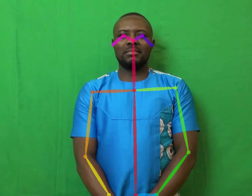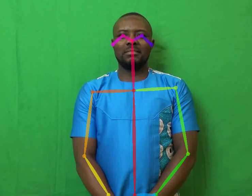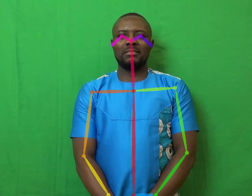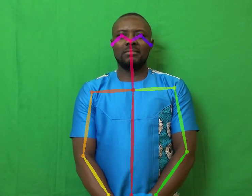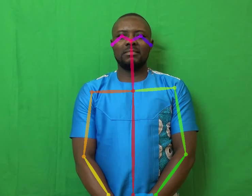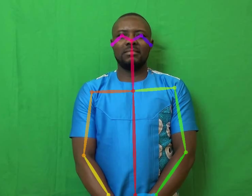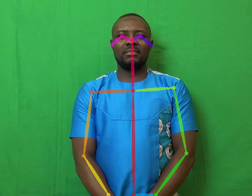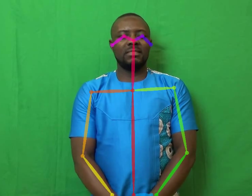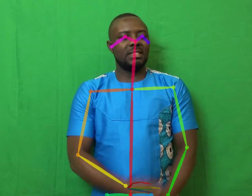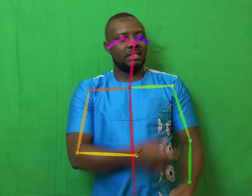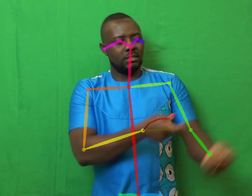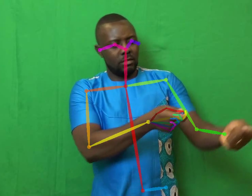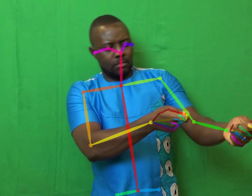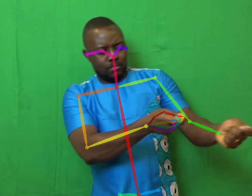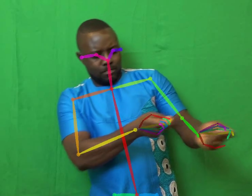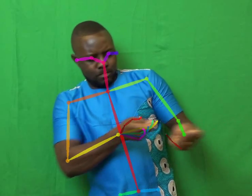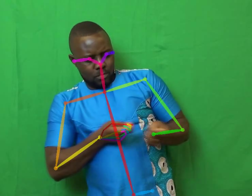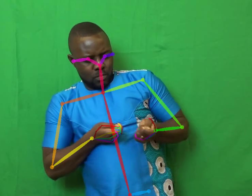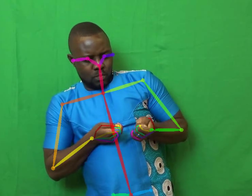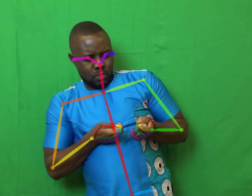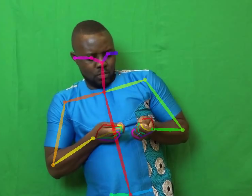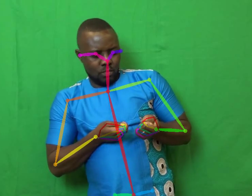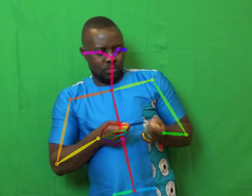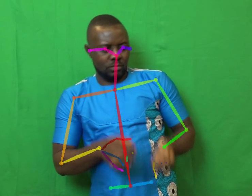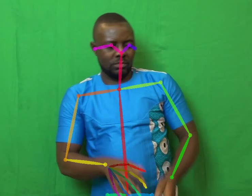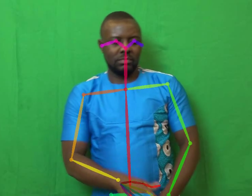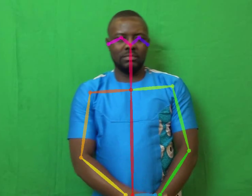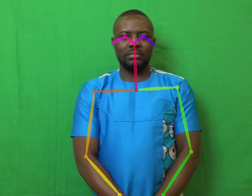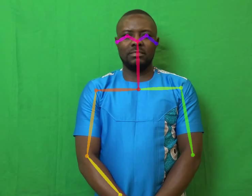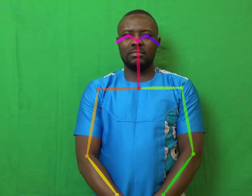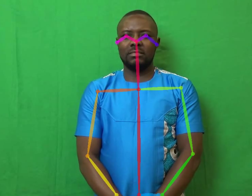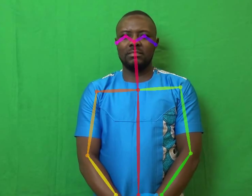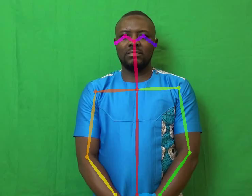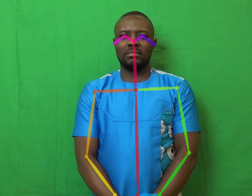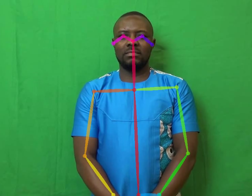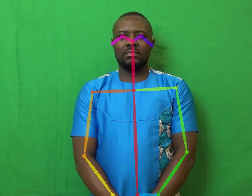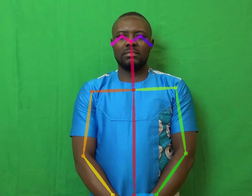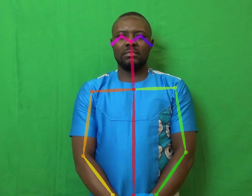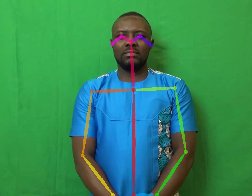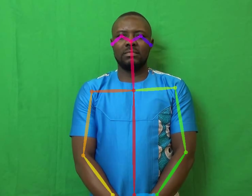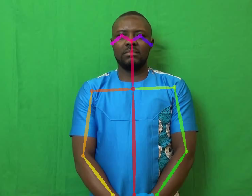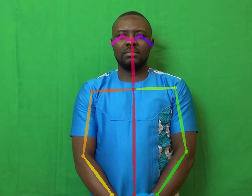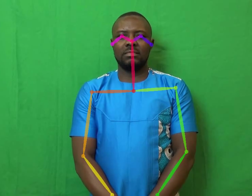pull